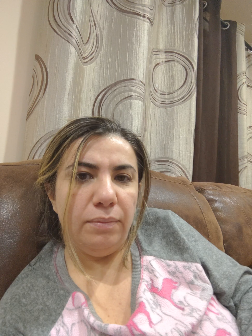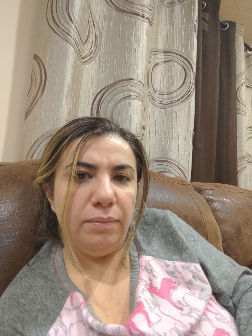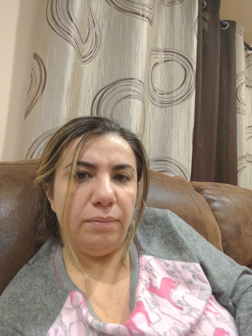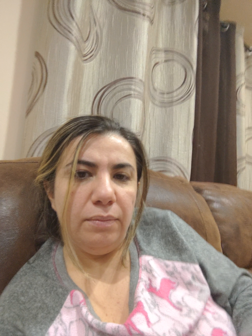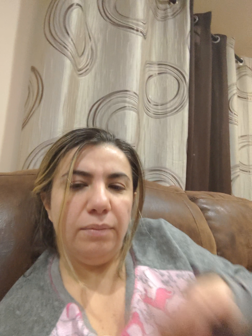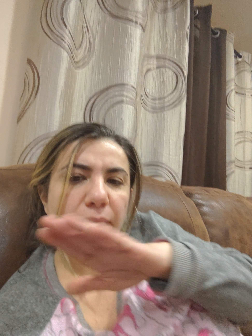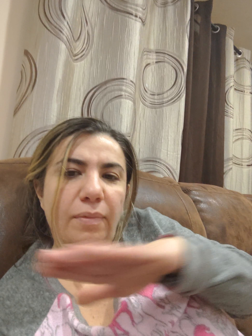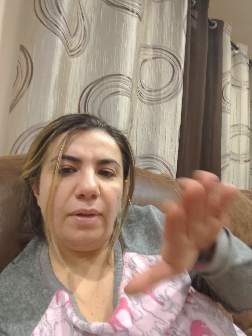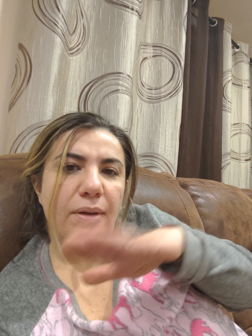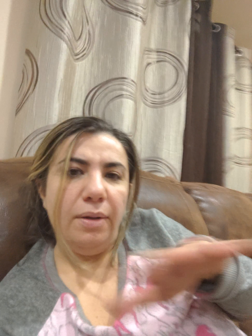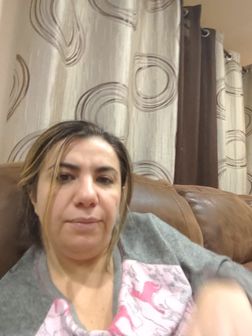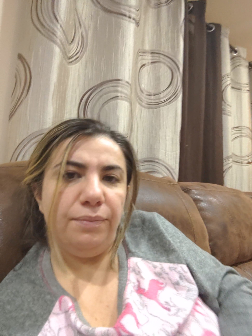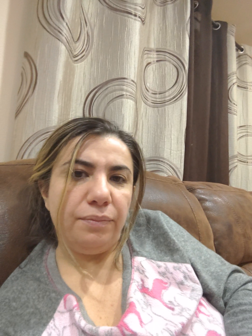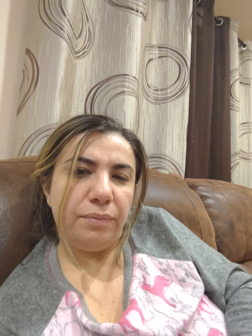clean